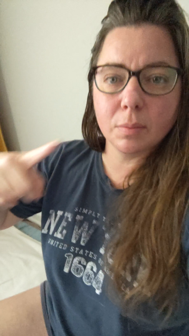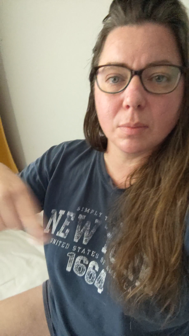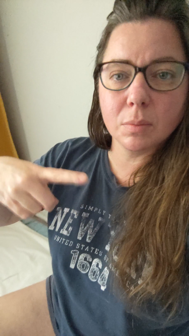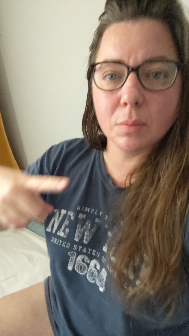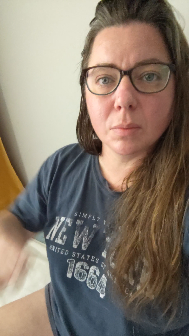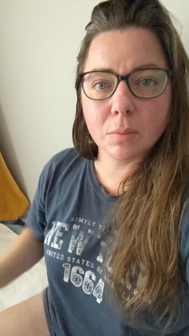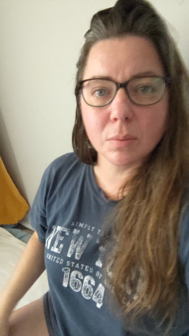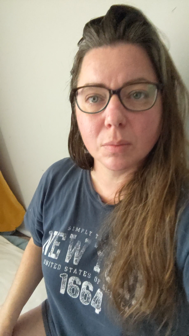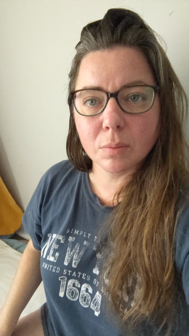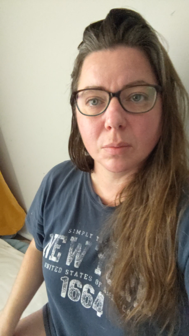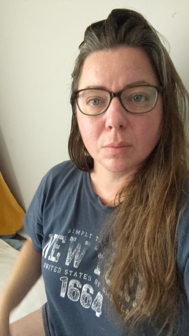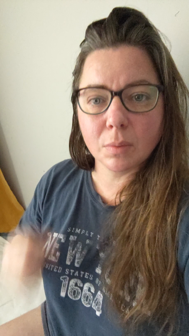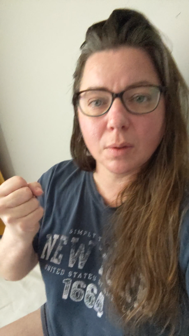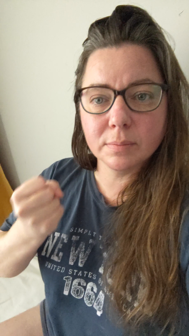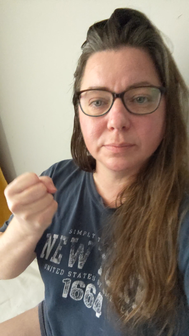hold